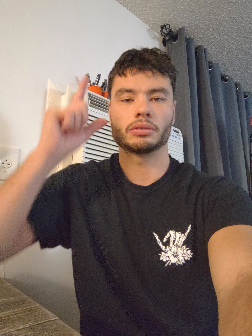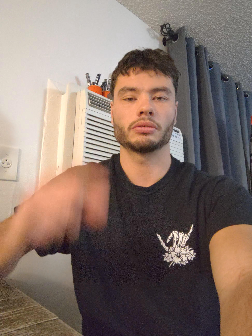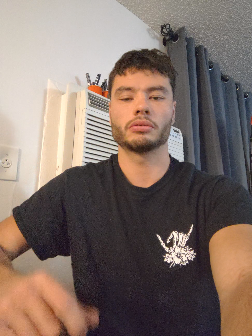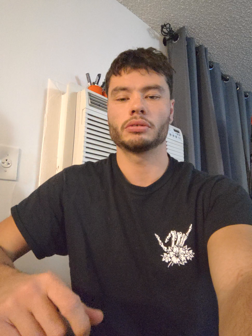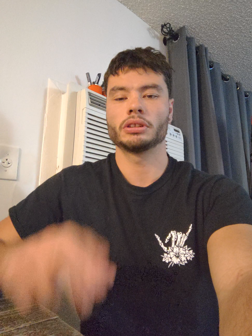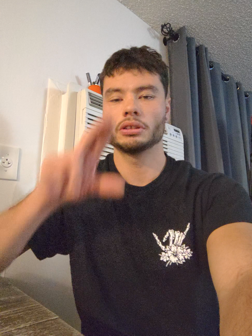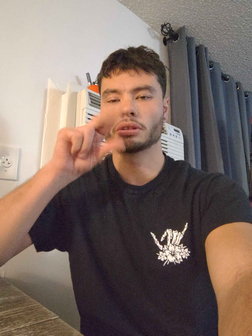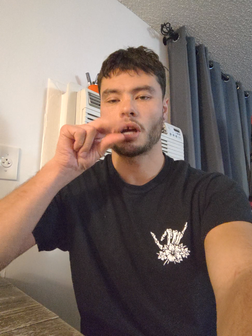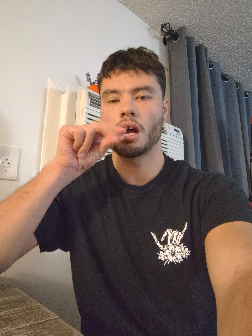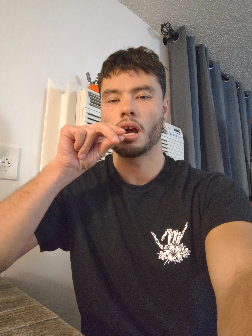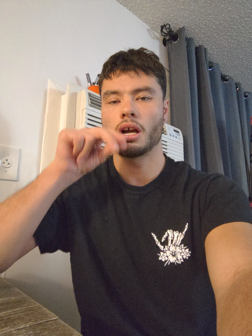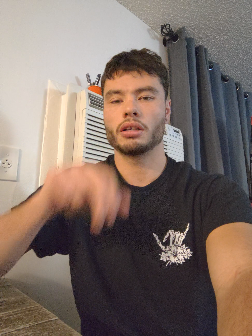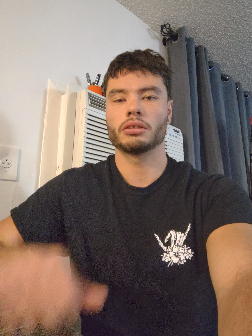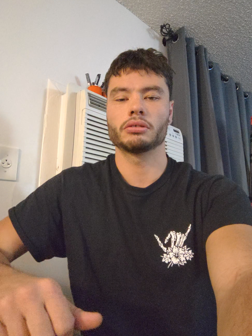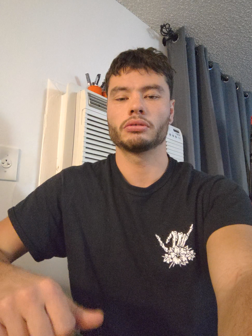duck